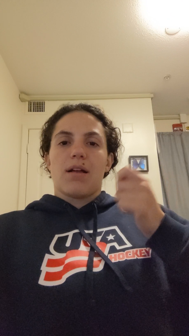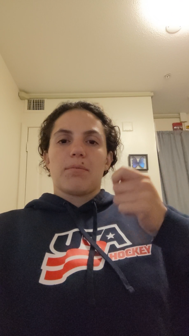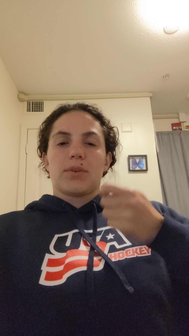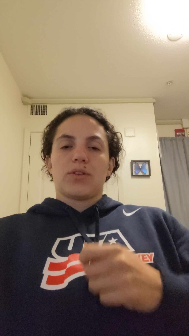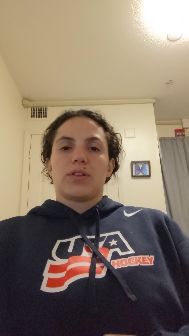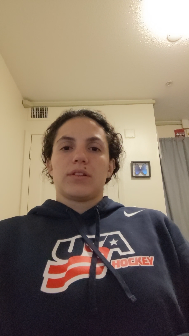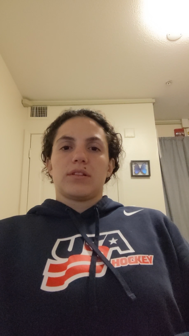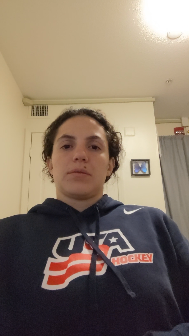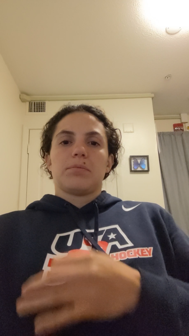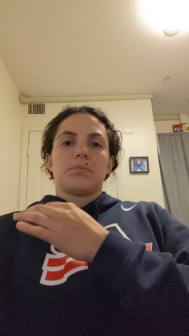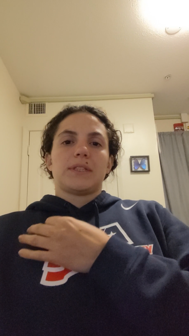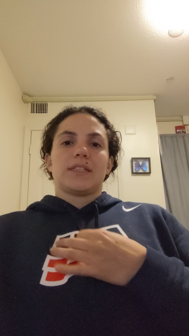beads